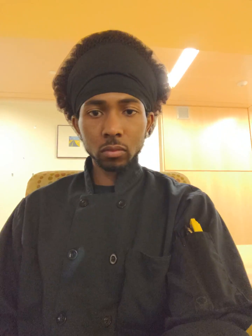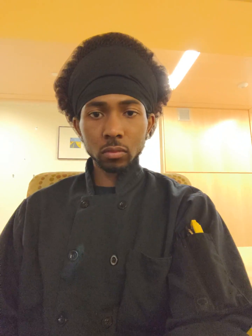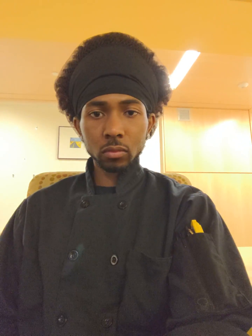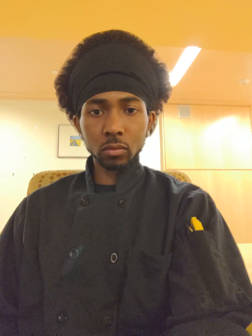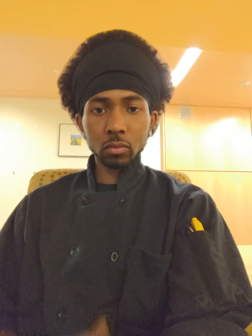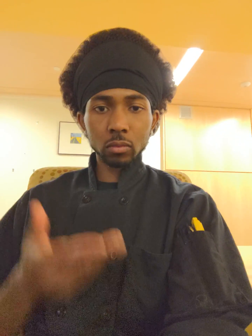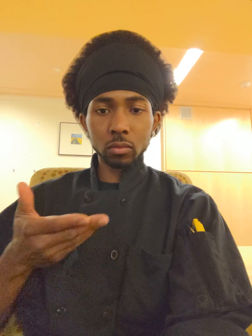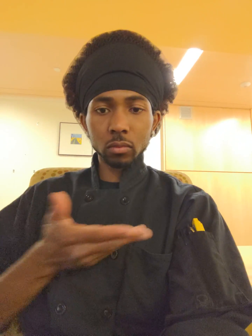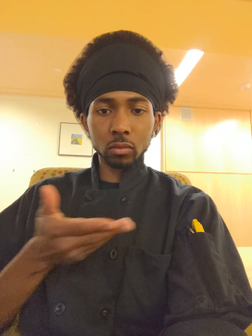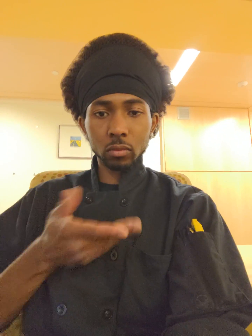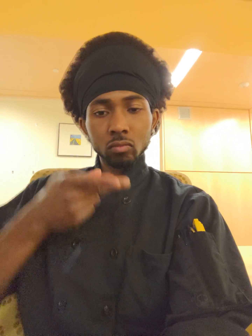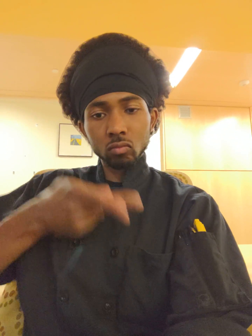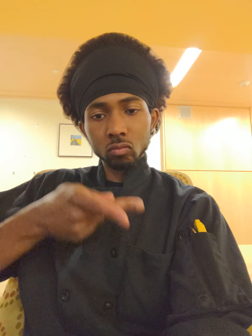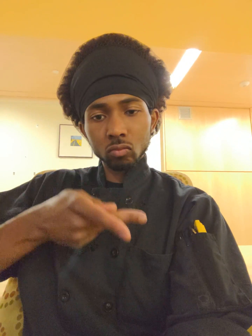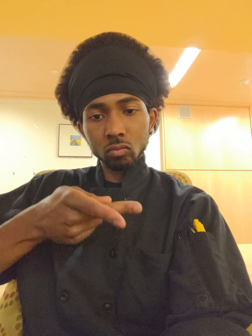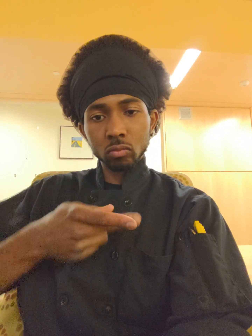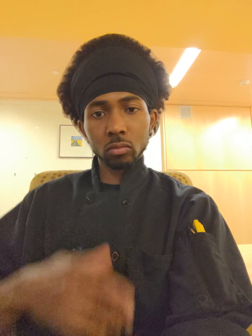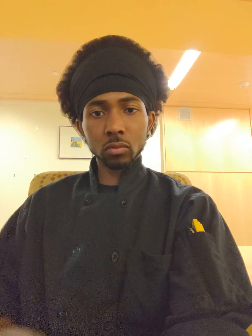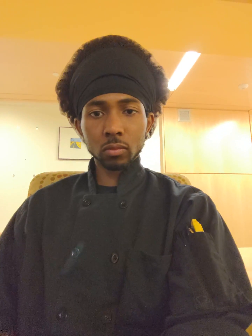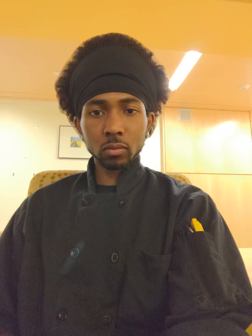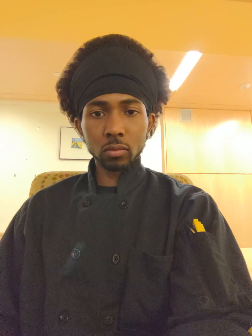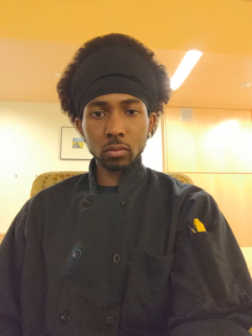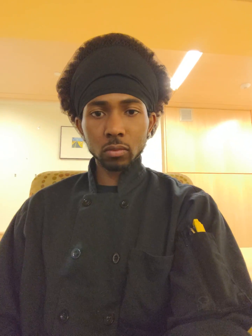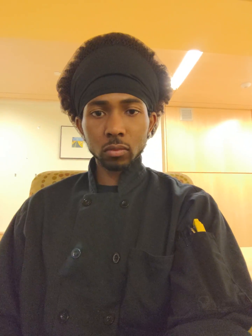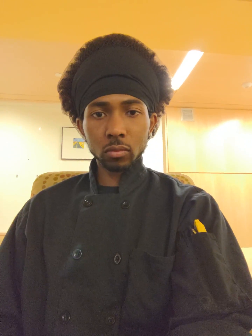babysitter